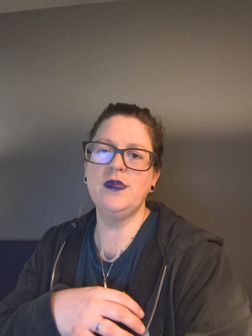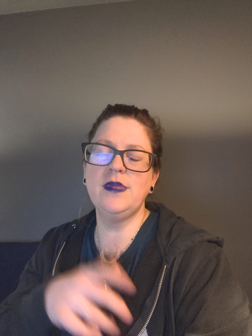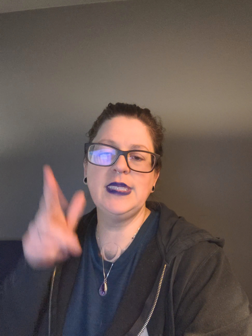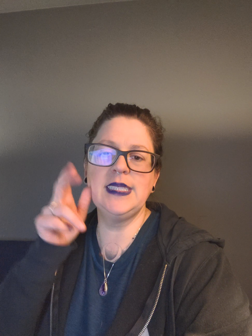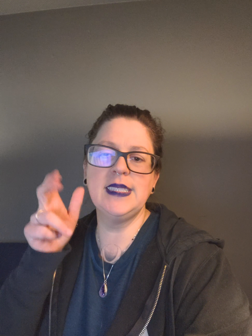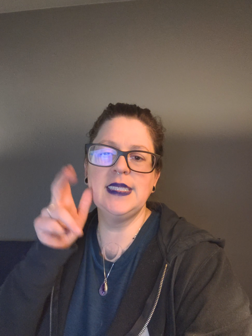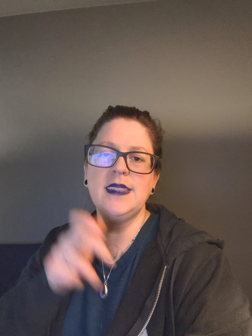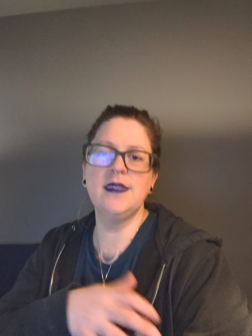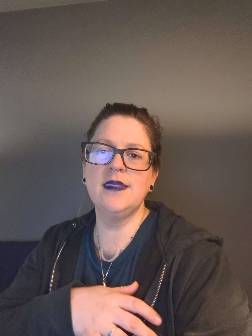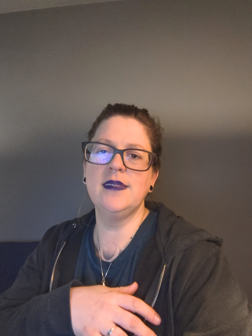listen